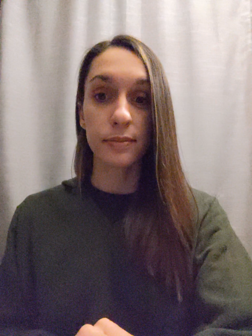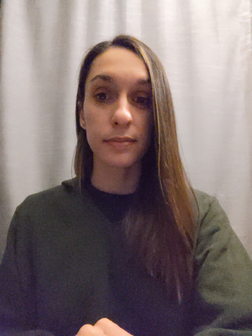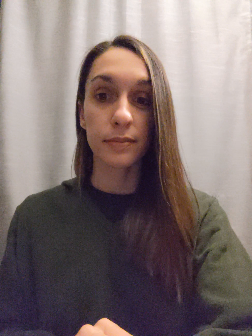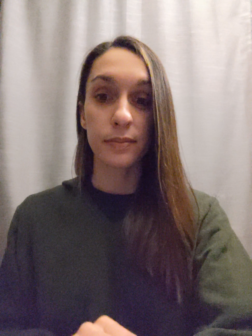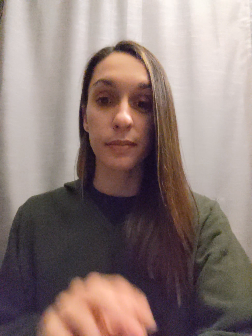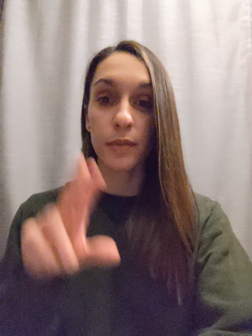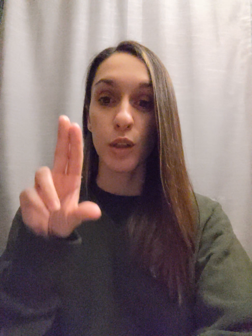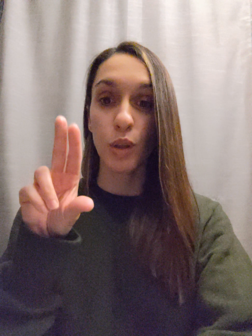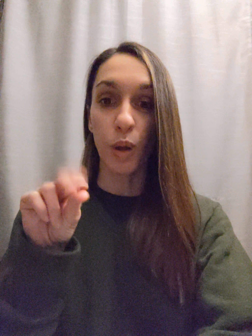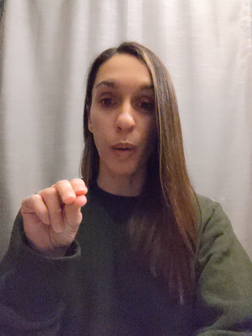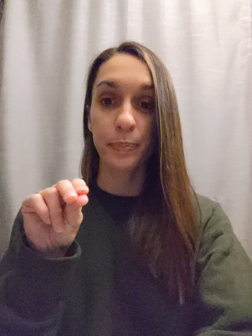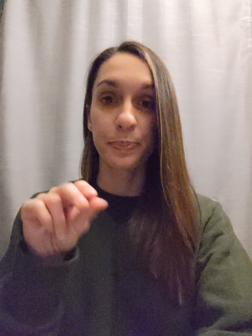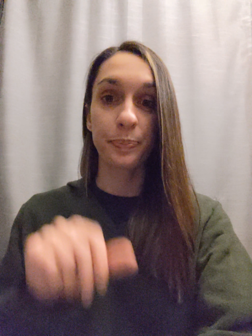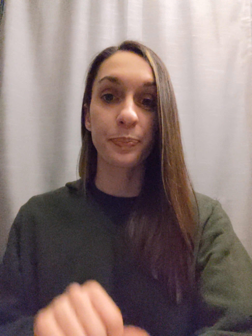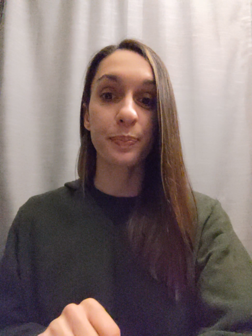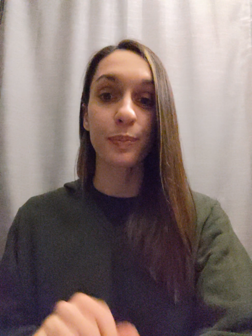no